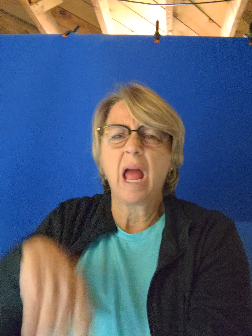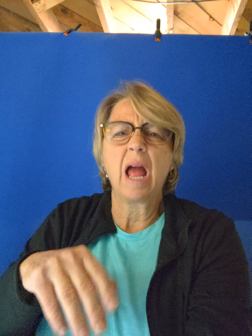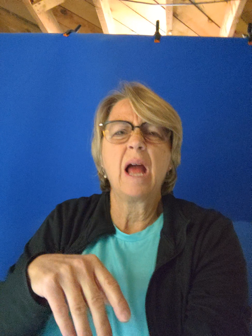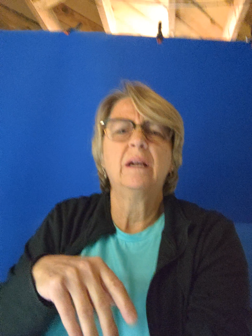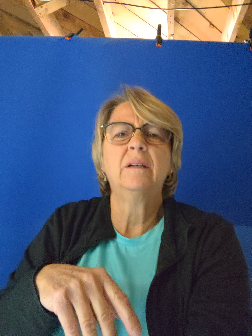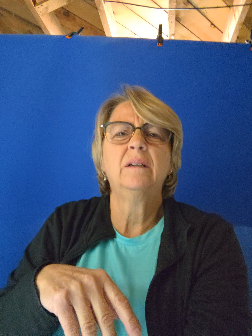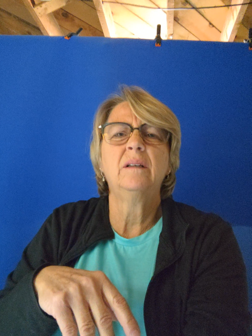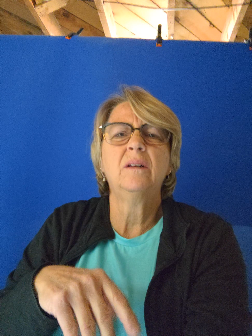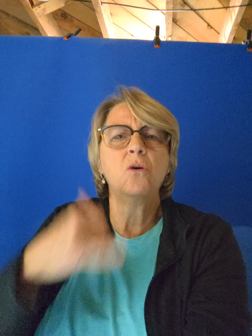bad